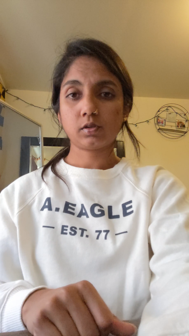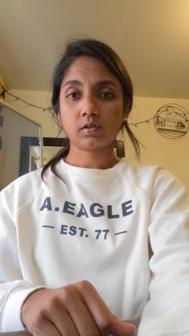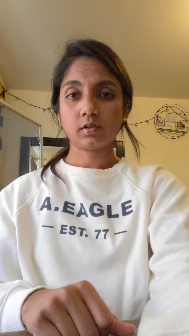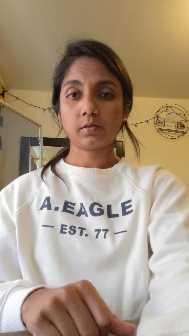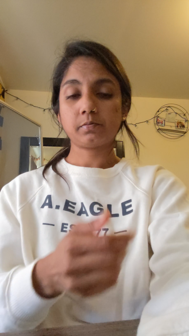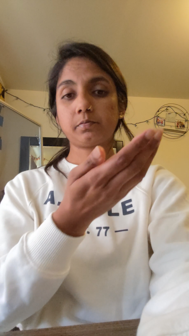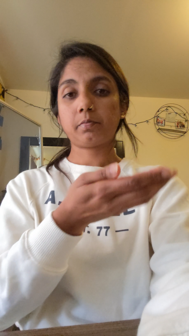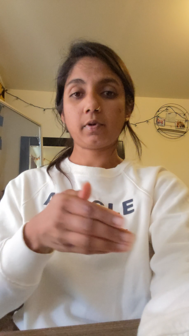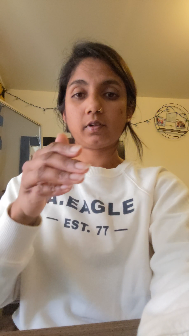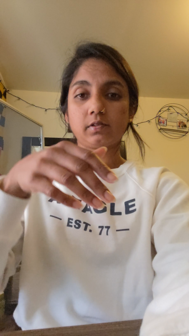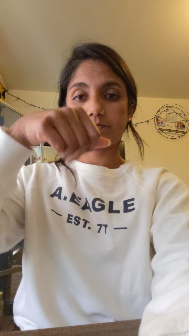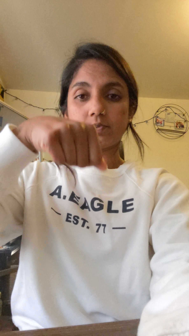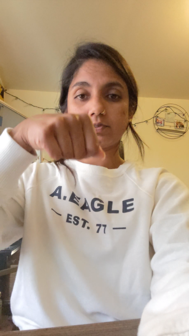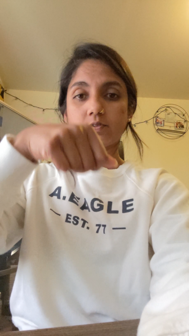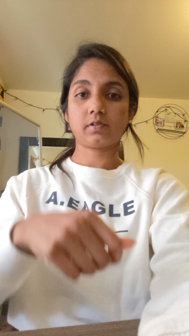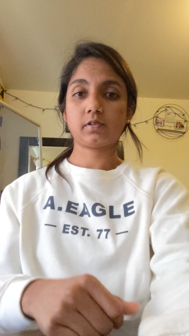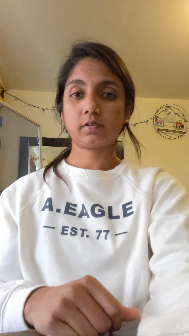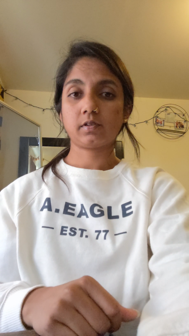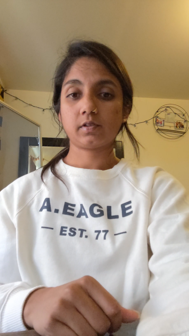basket